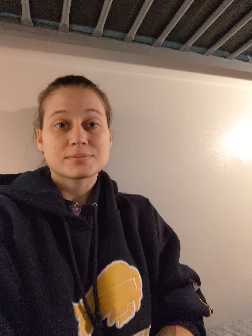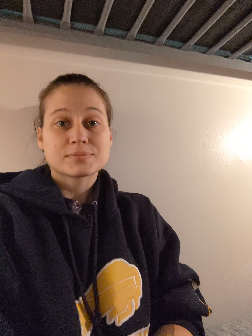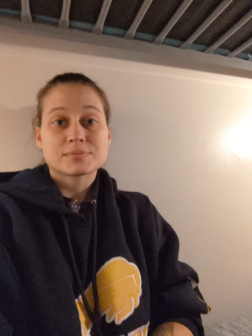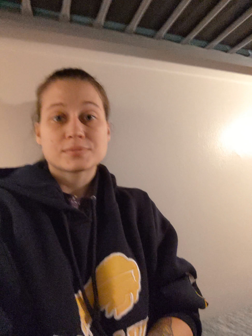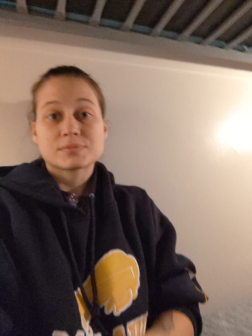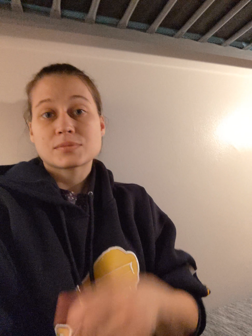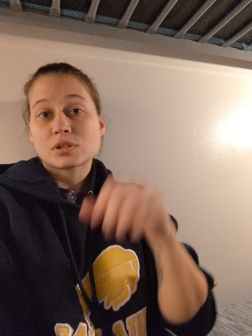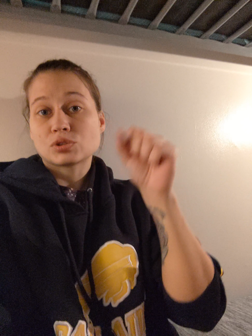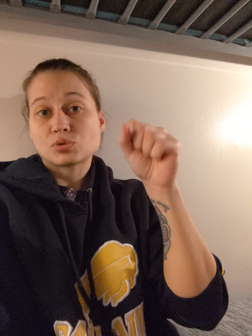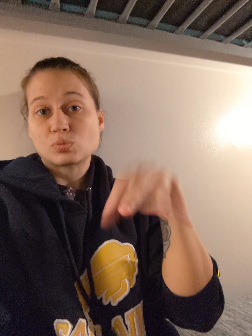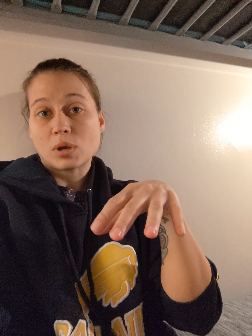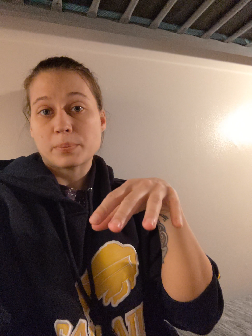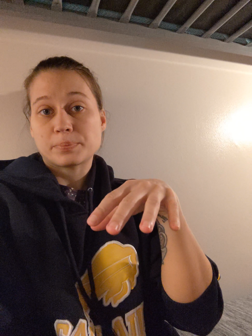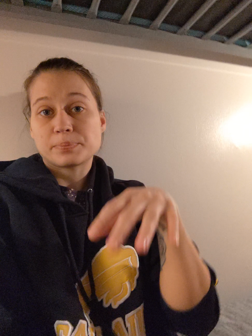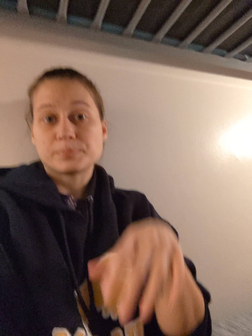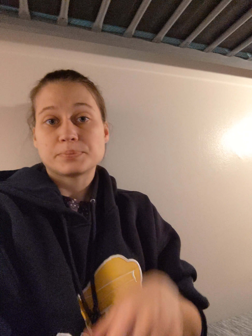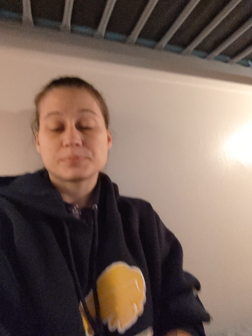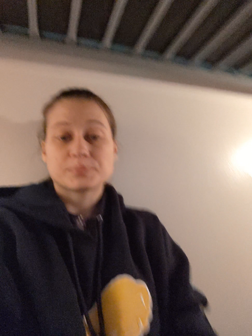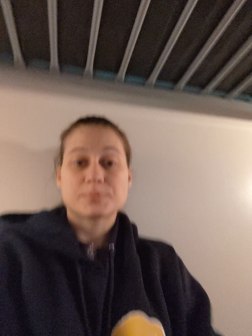drop